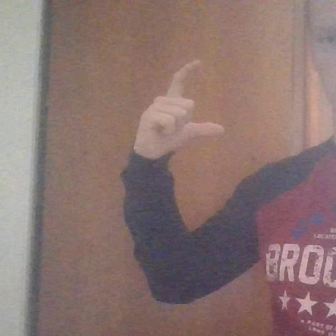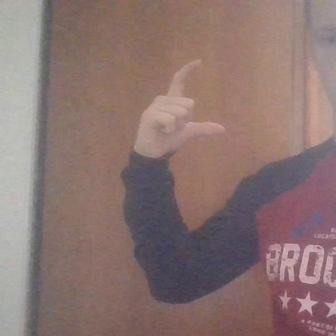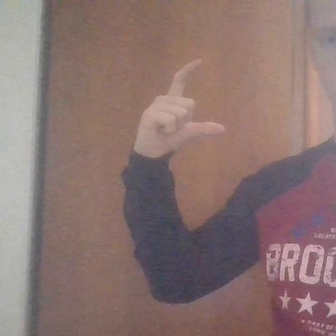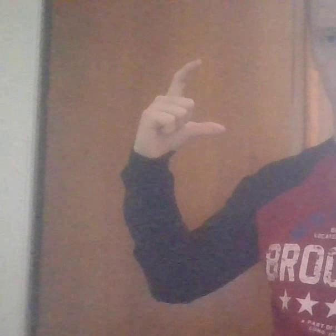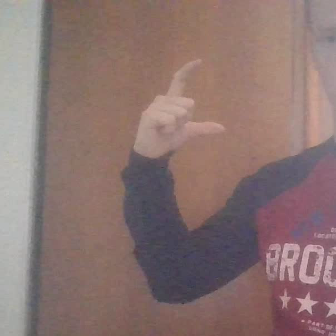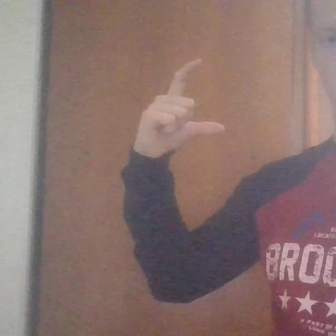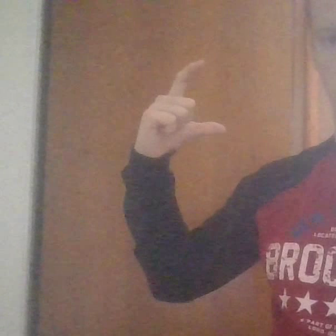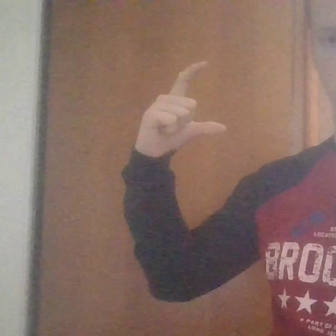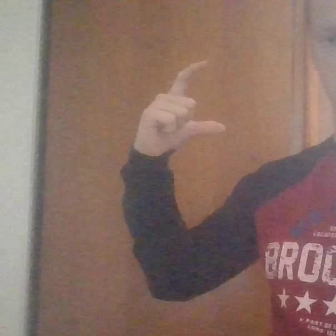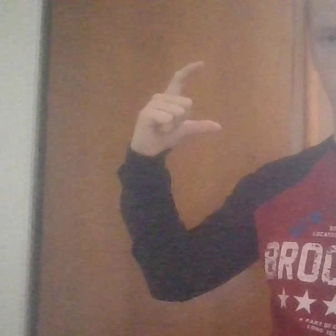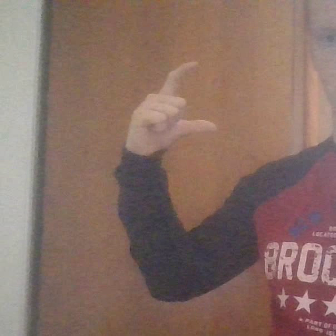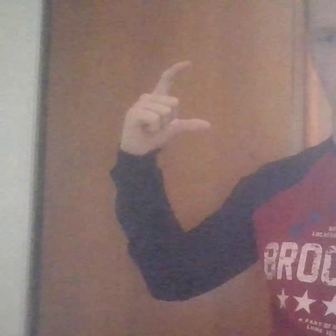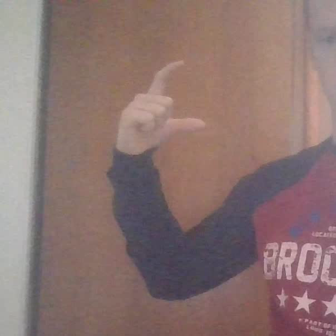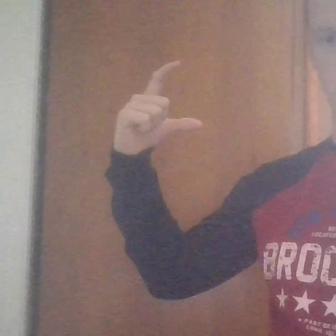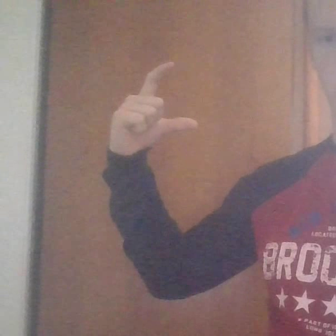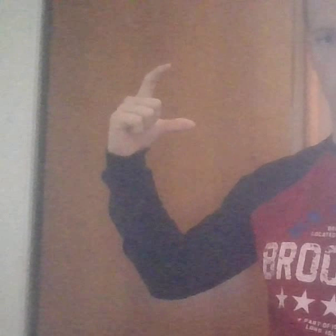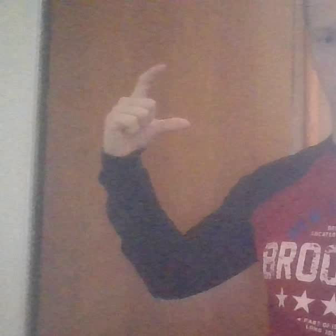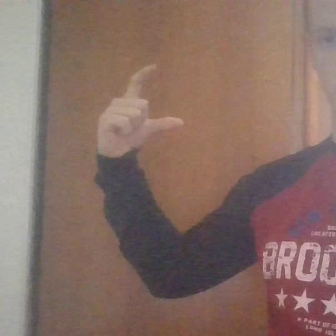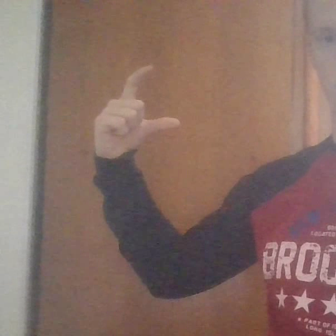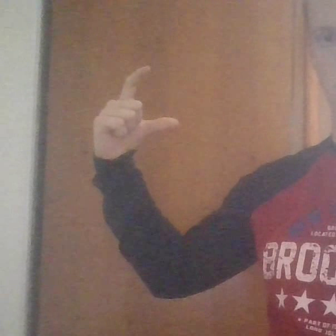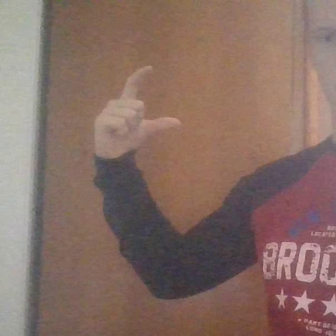Є